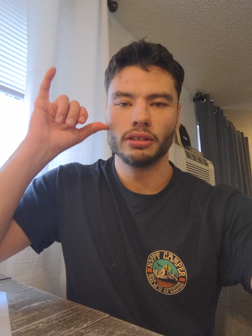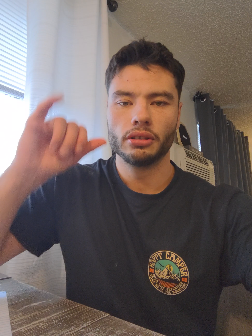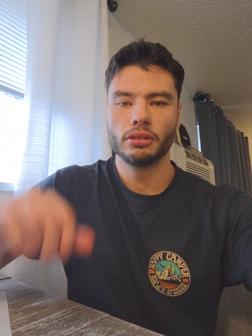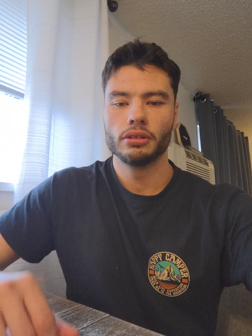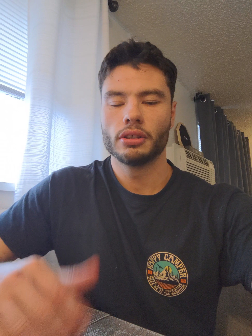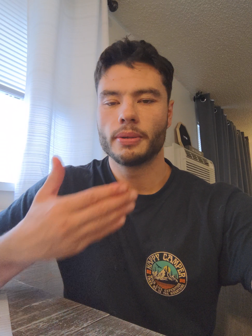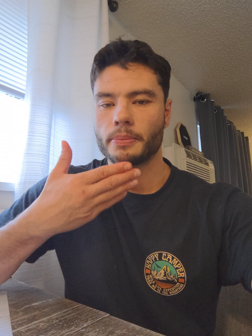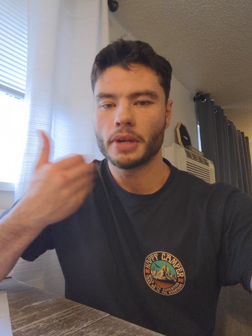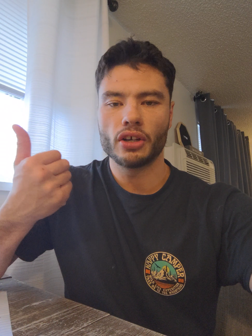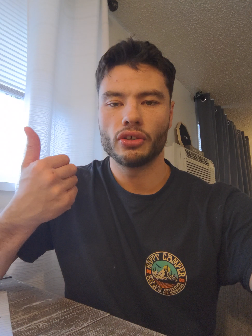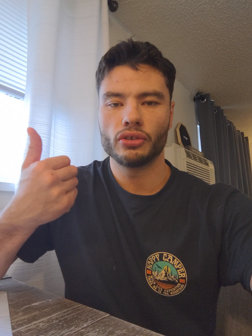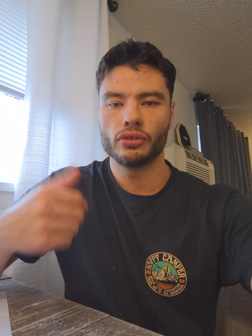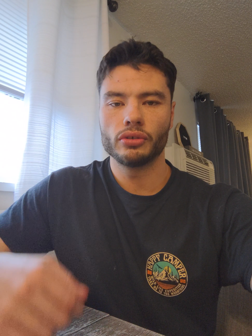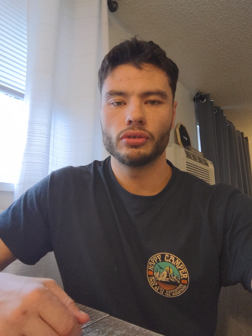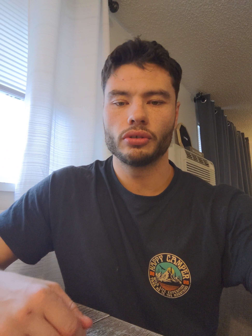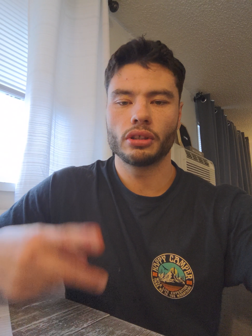better